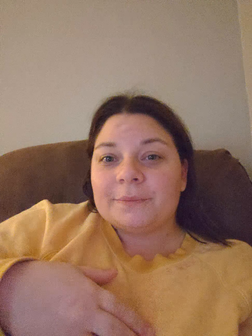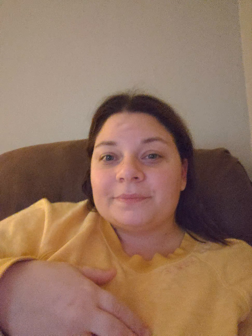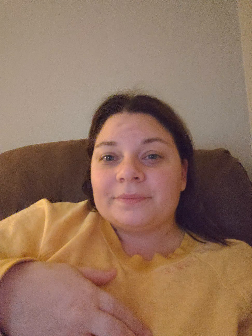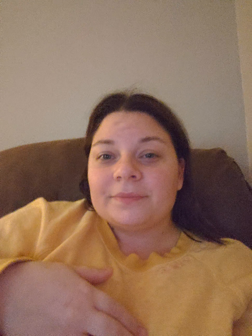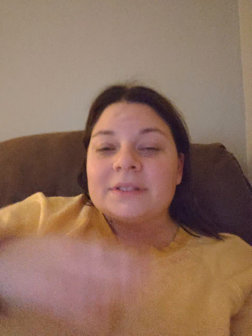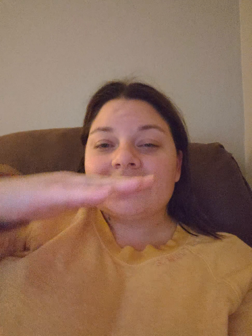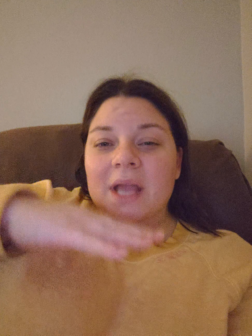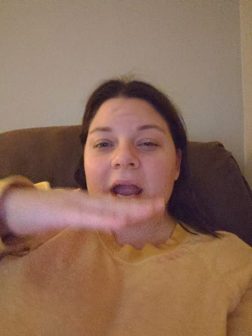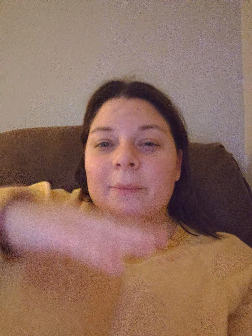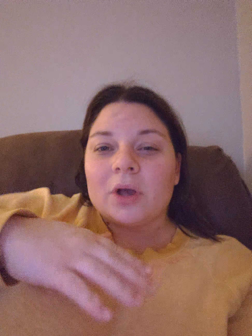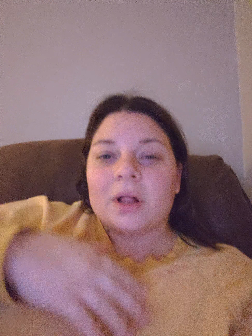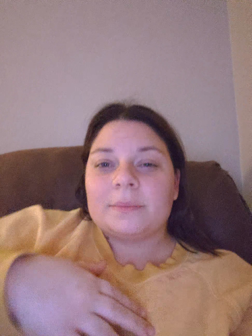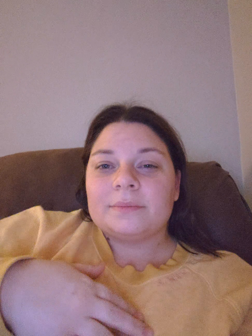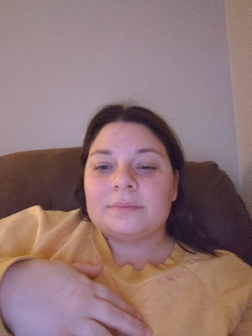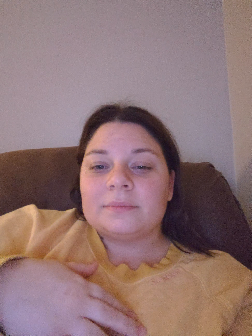table